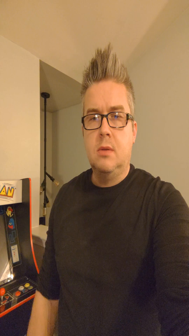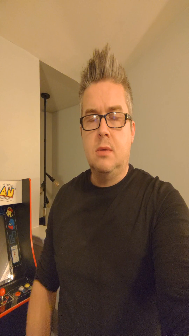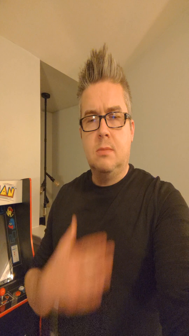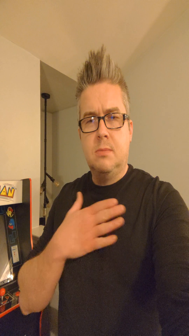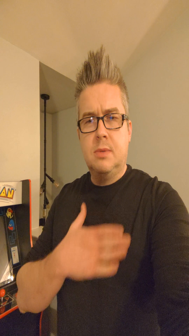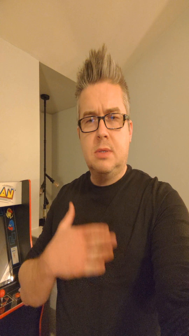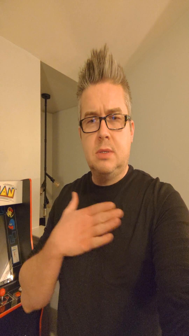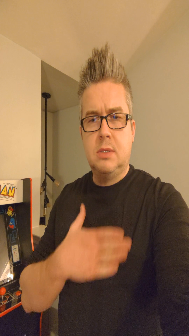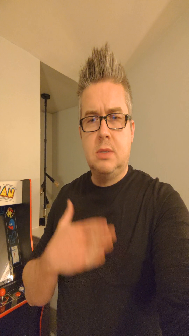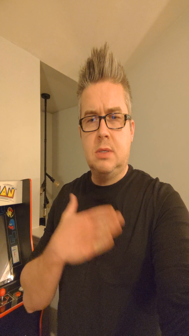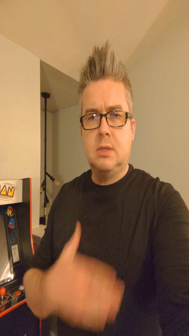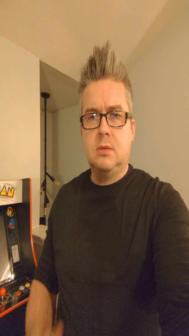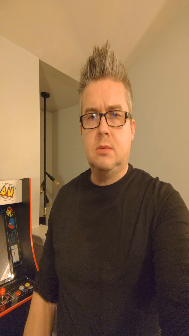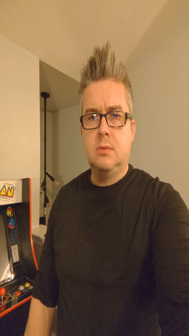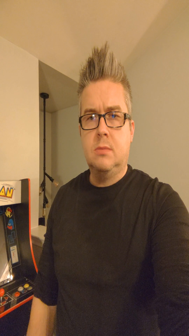please